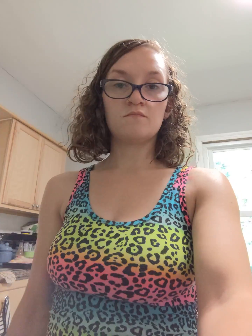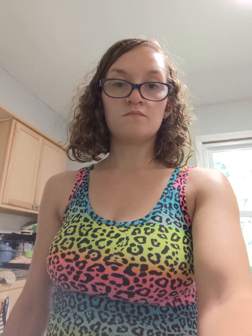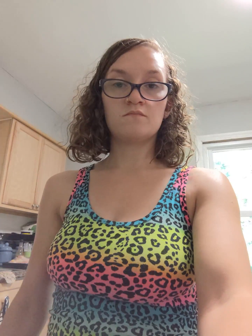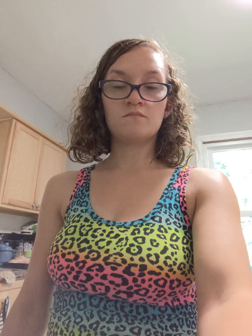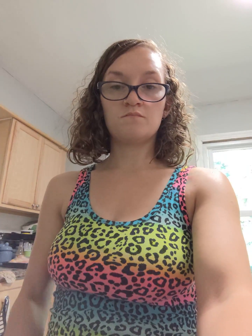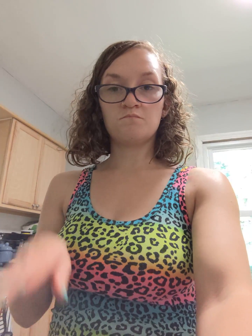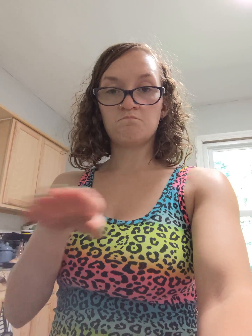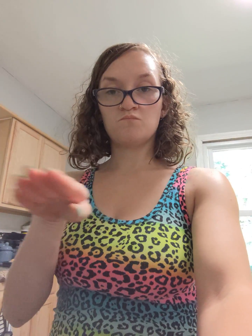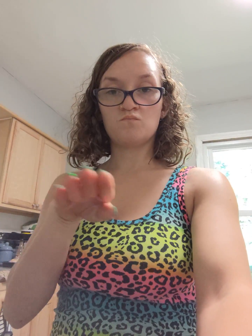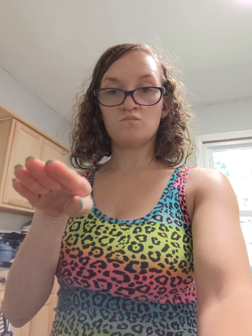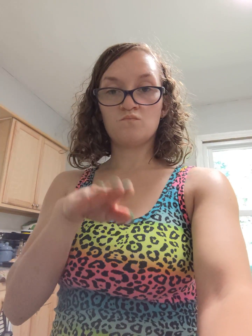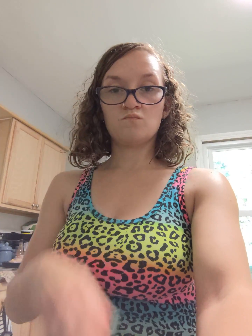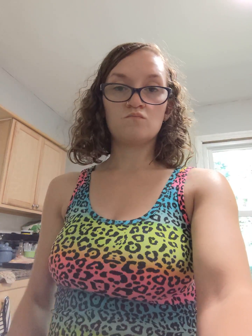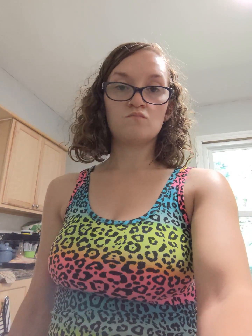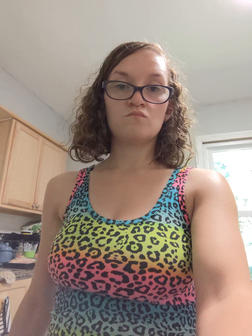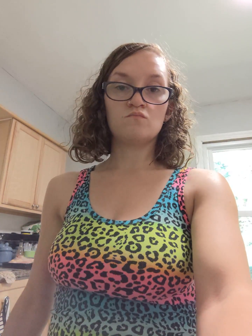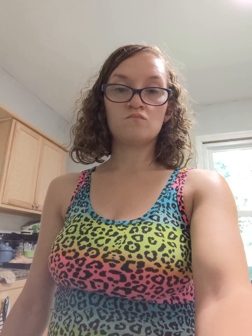boots